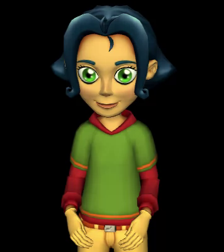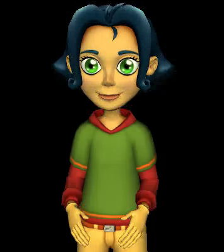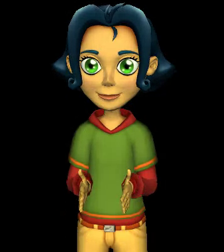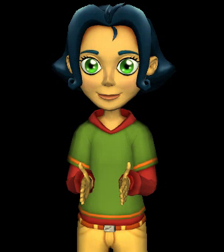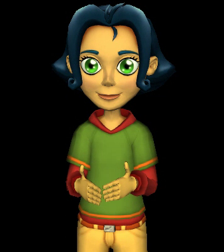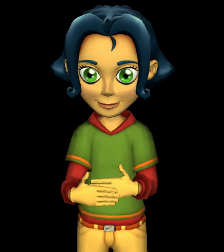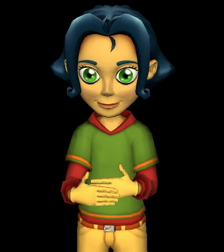حزمة